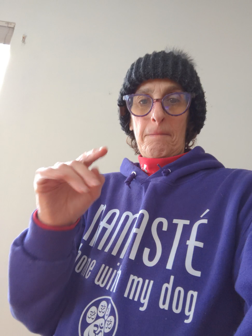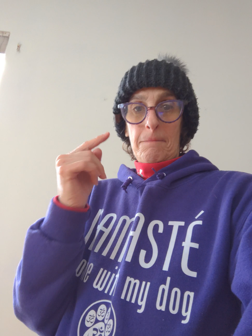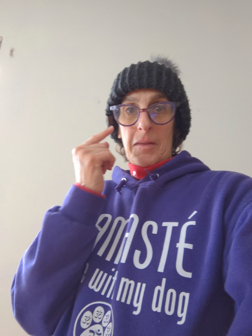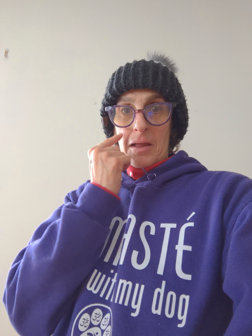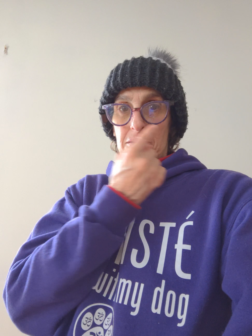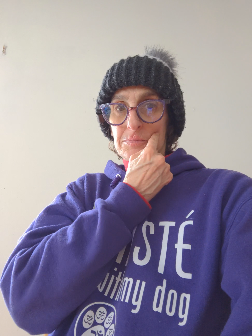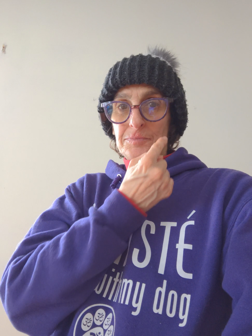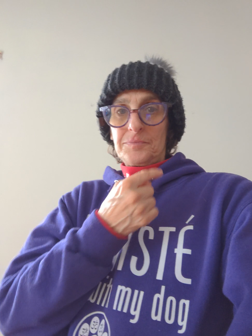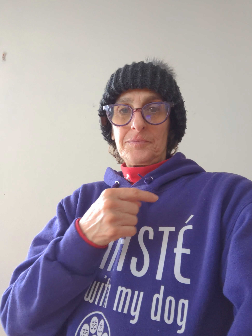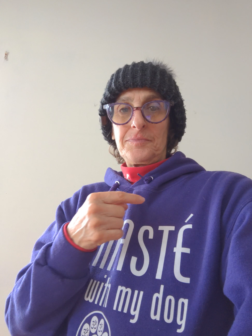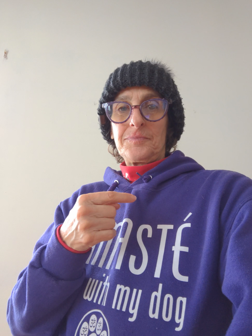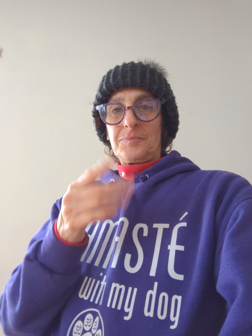eye